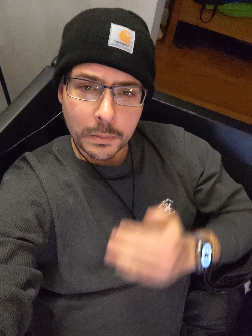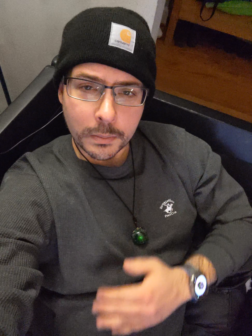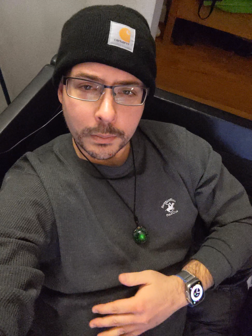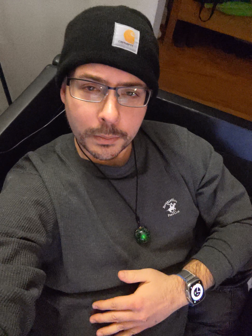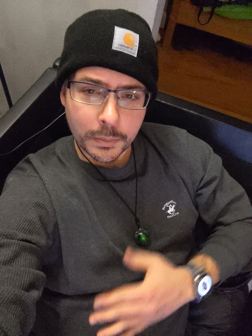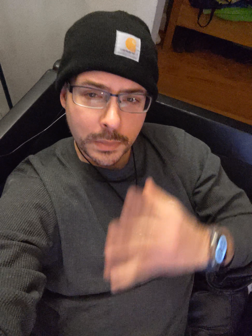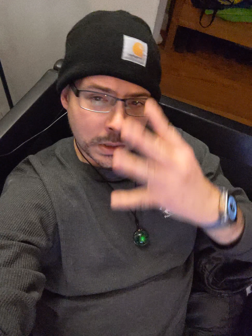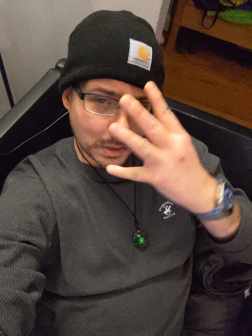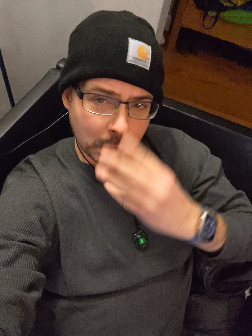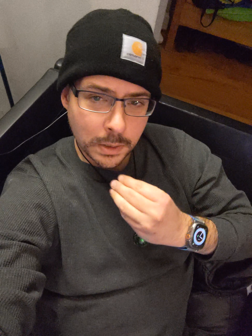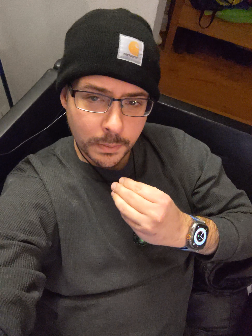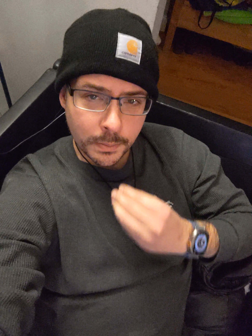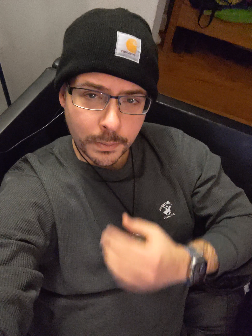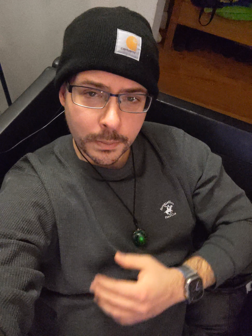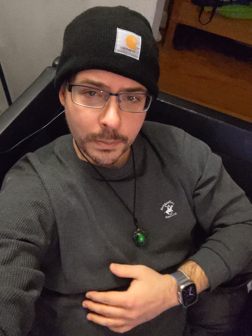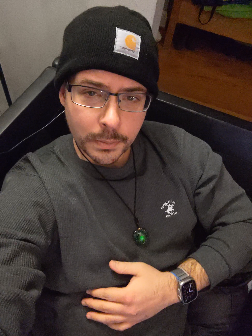sleep